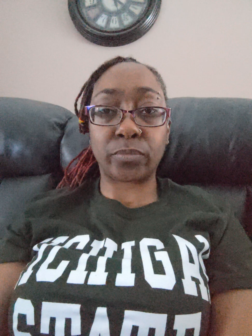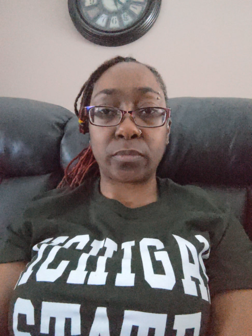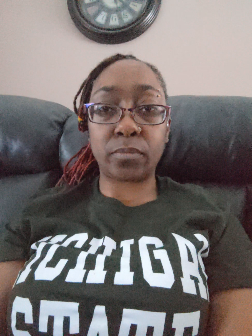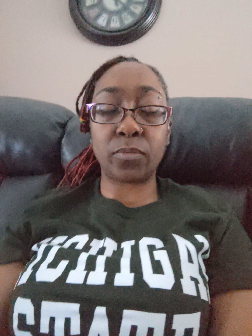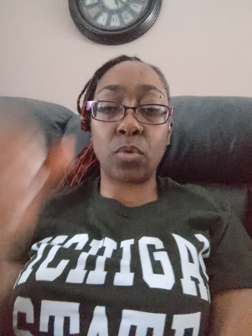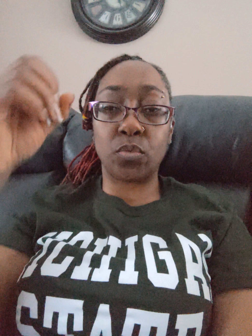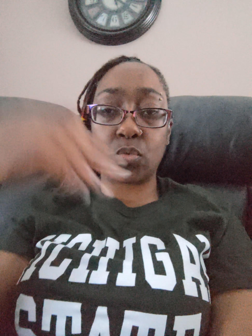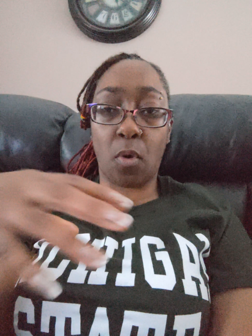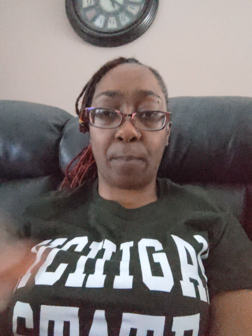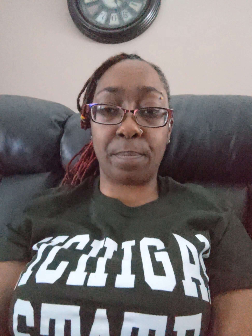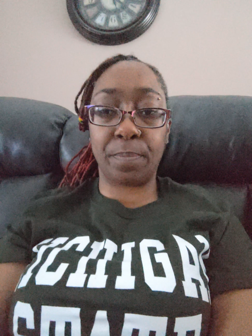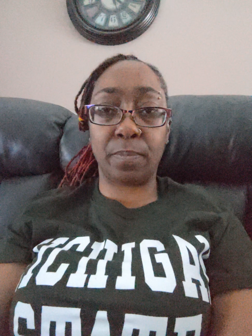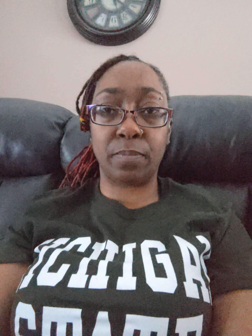drop